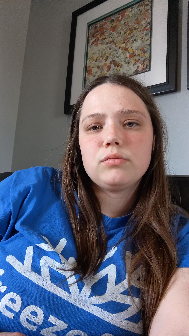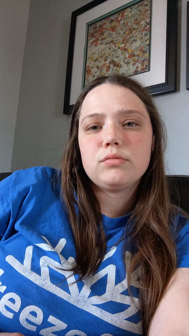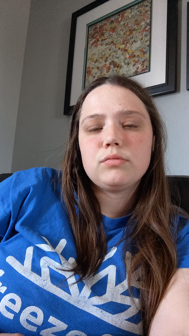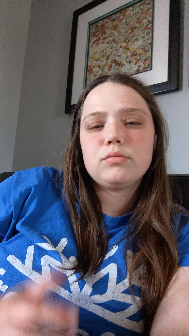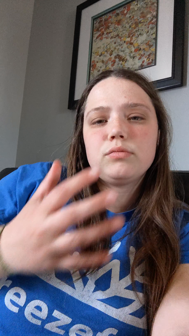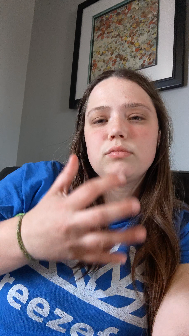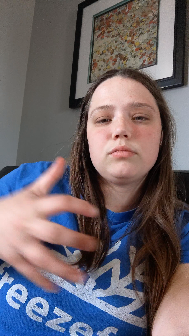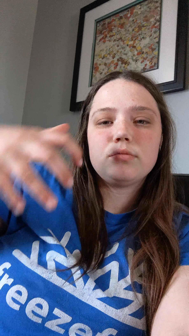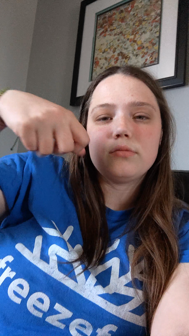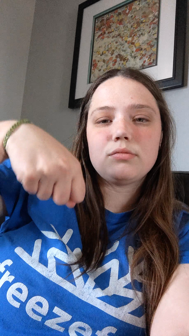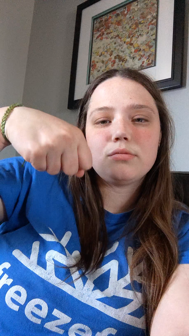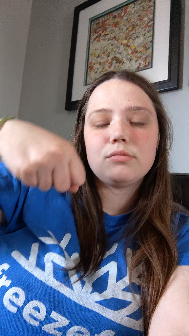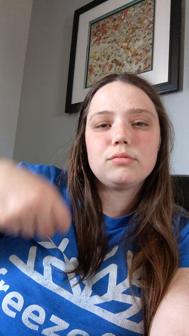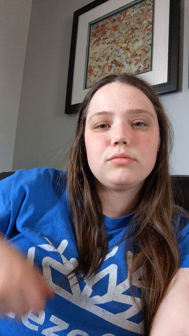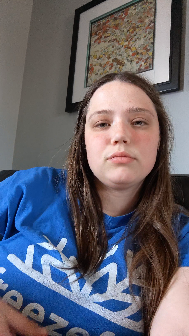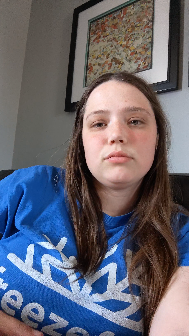bucket